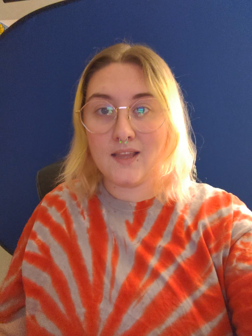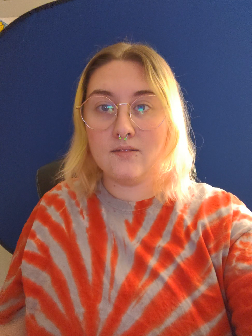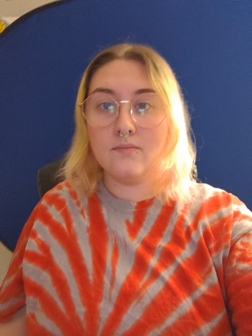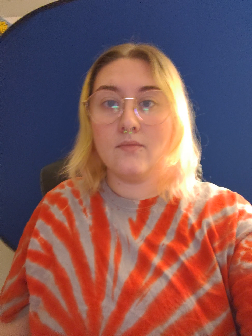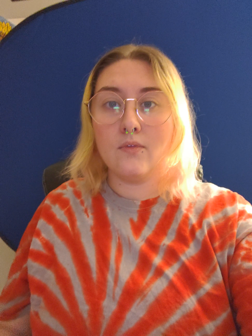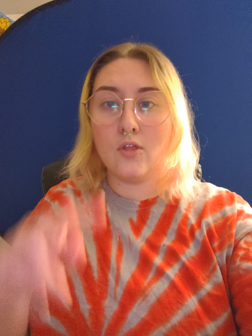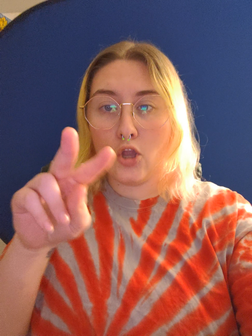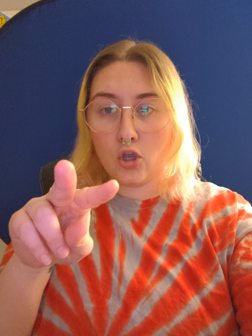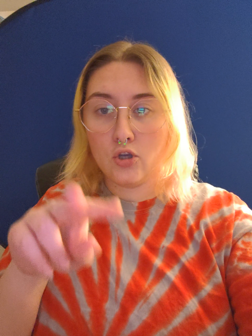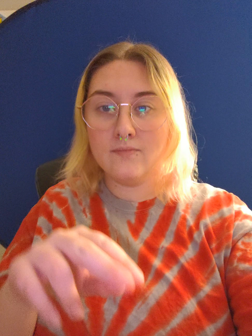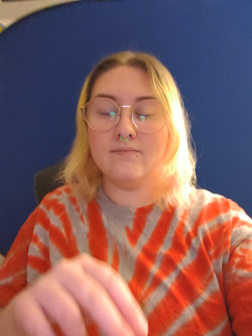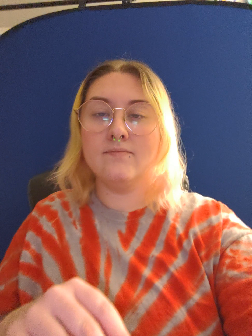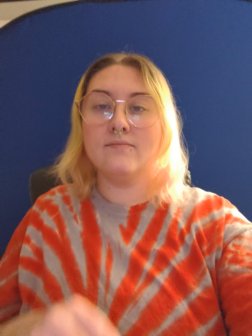look